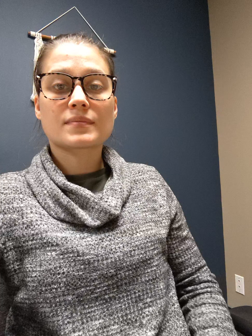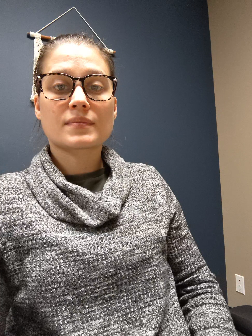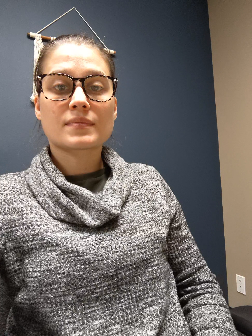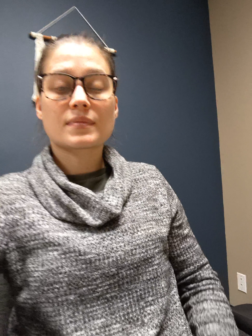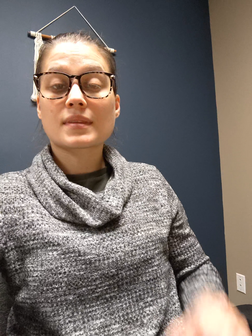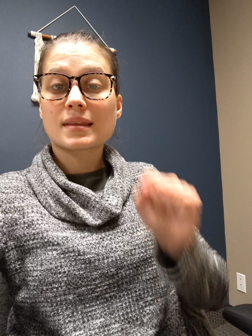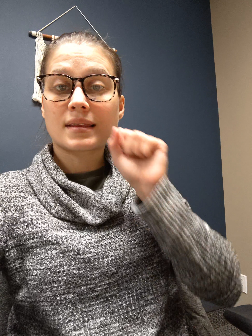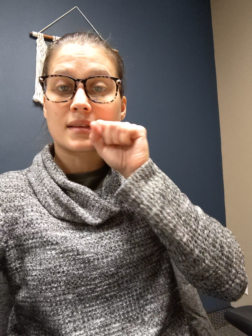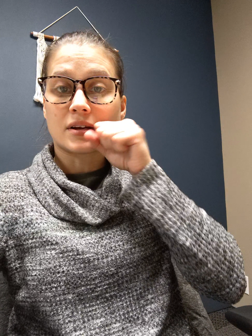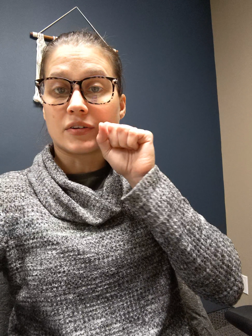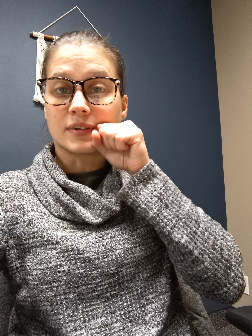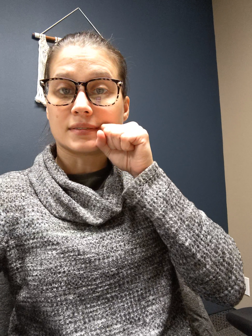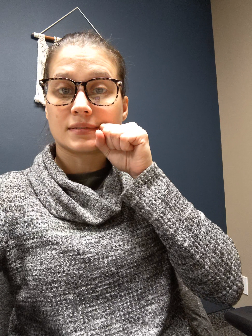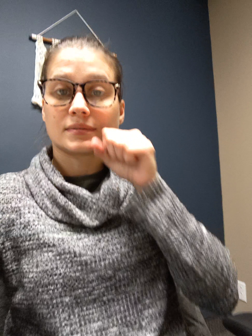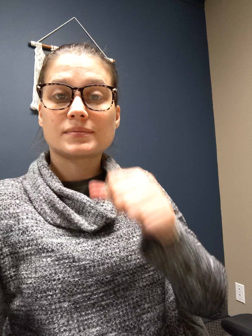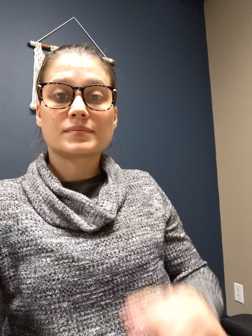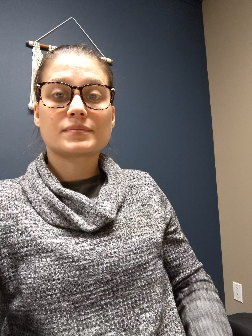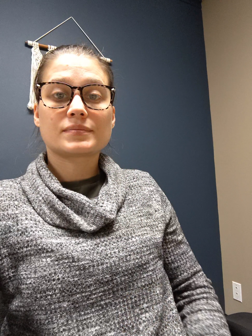carrot